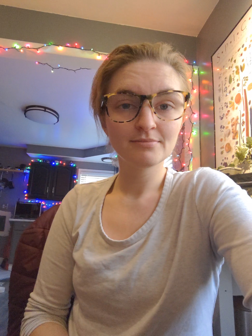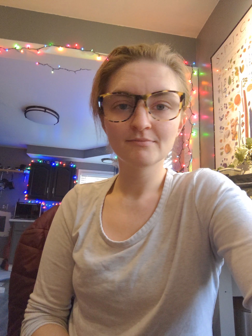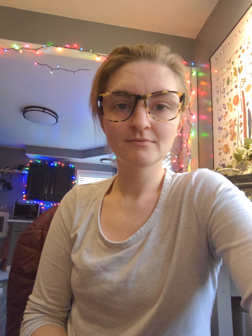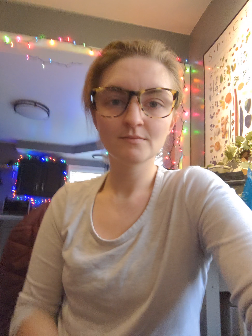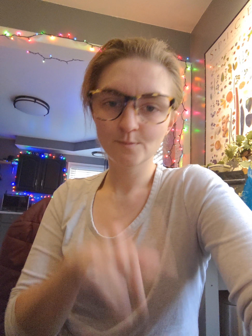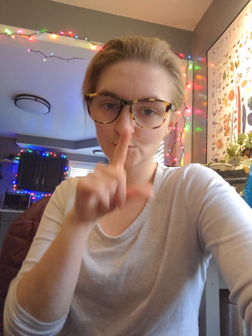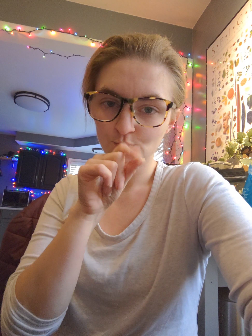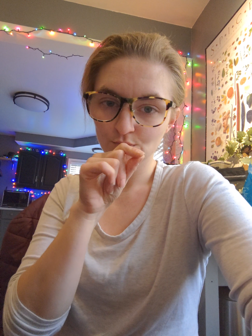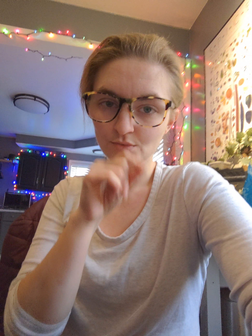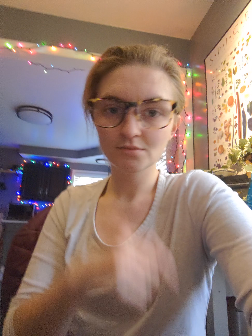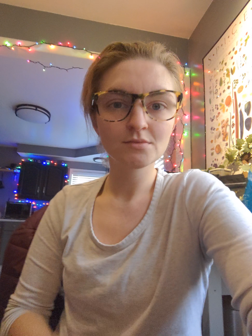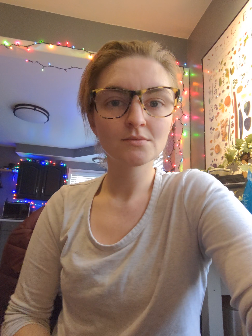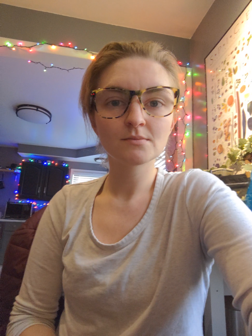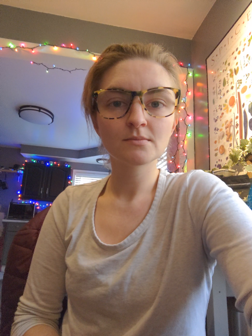bird